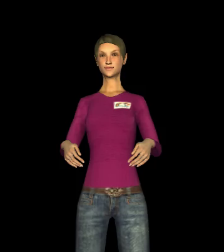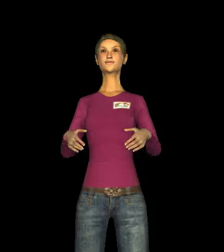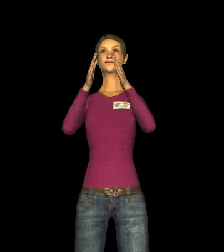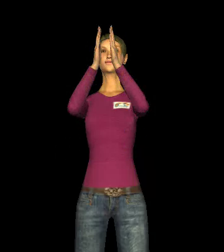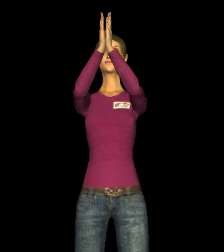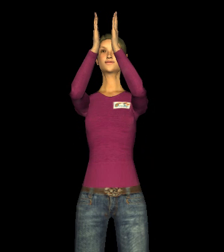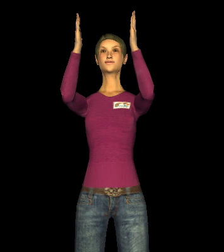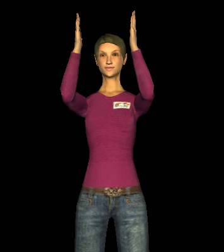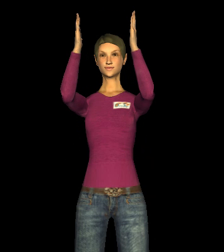مكتبة